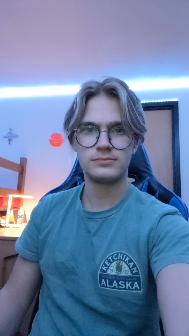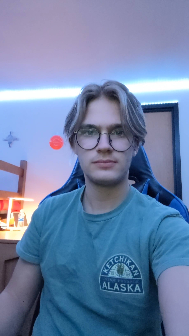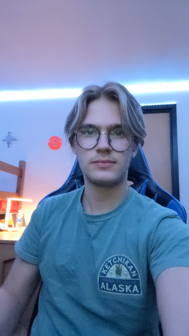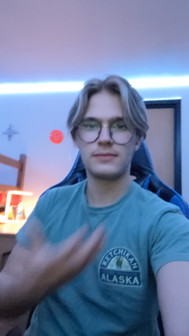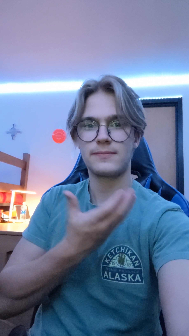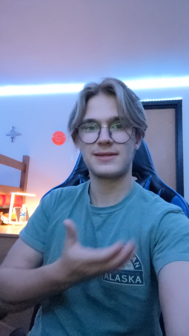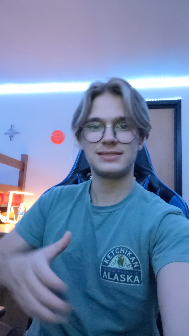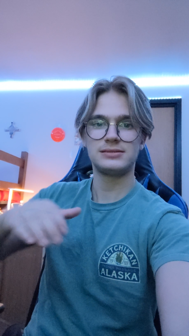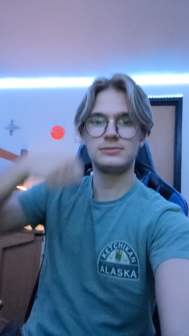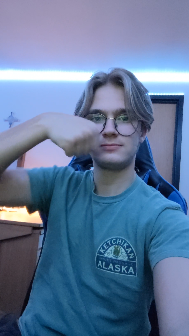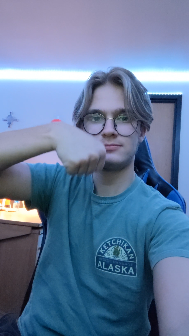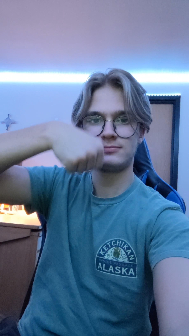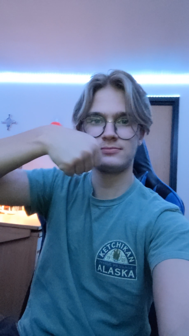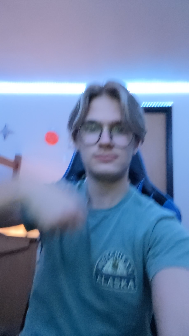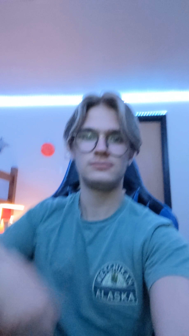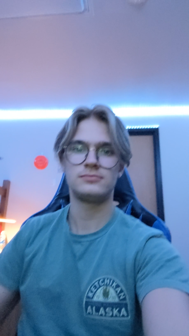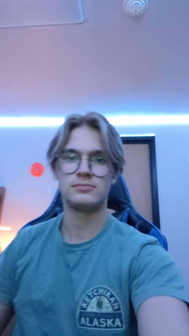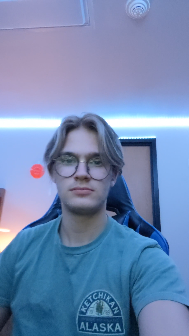basket